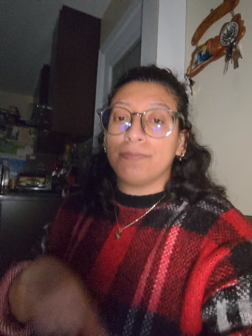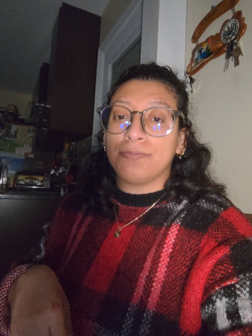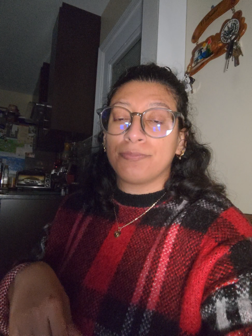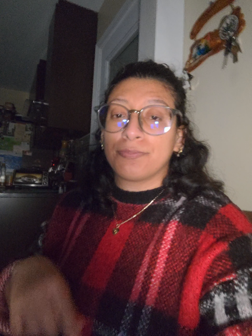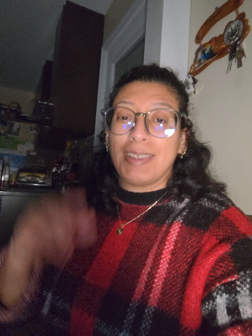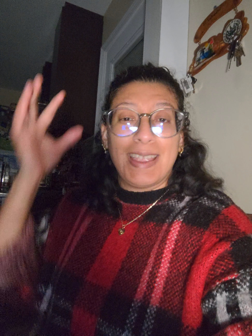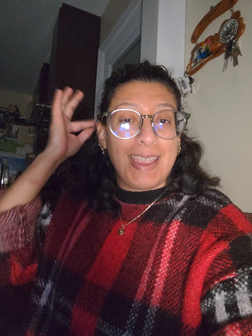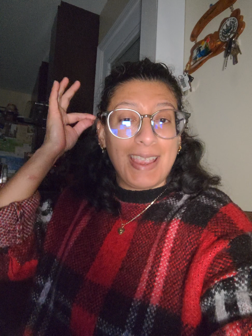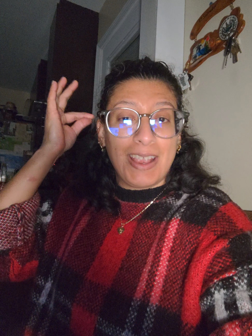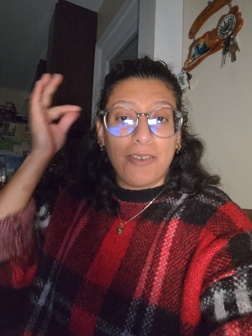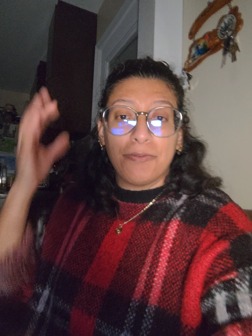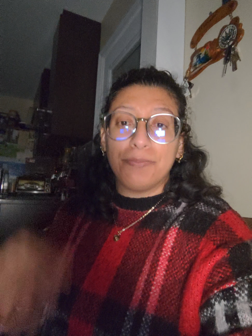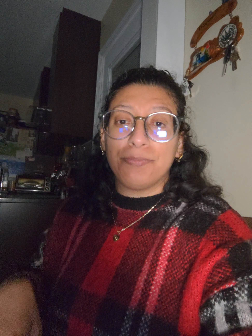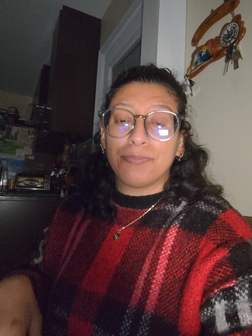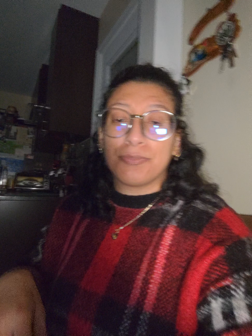hair